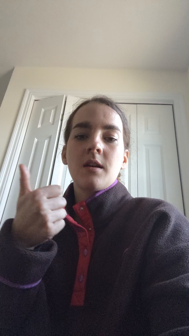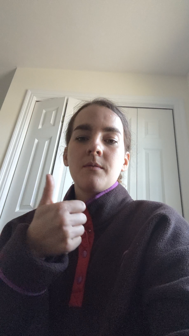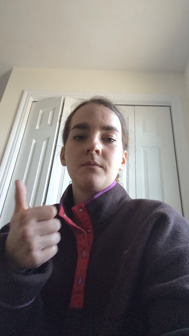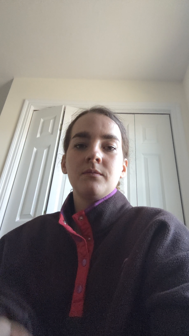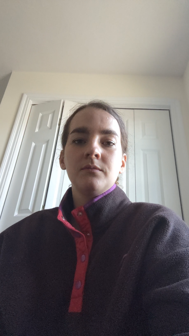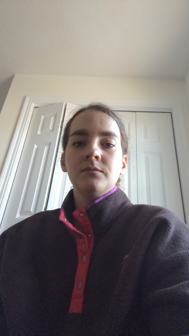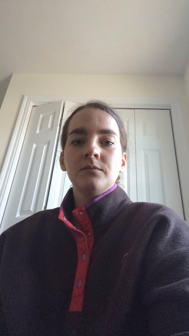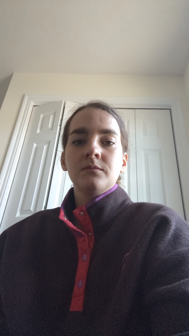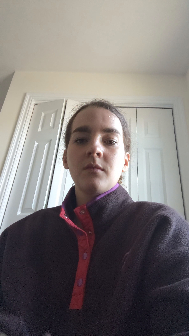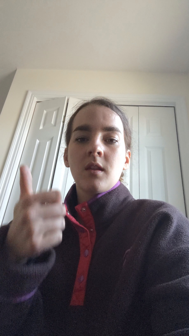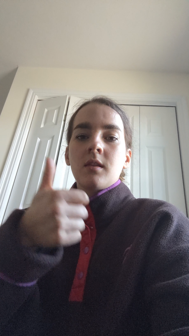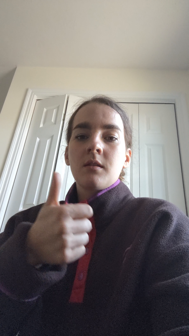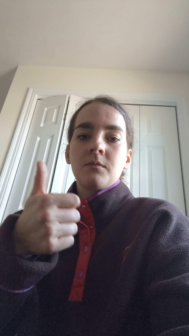help